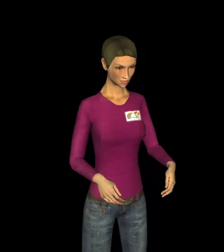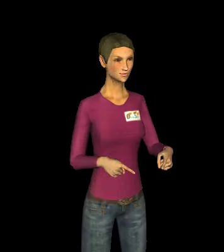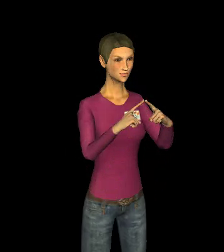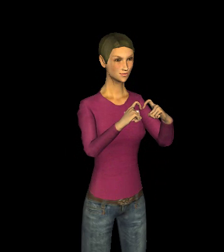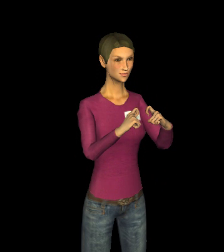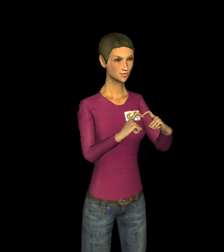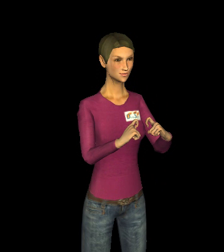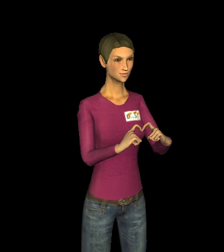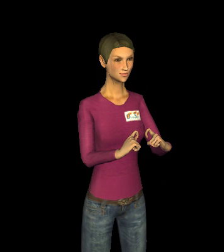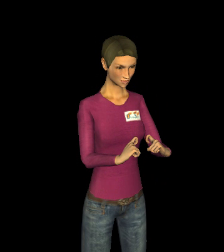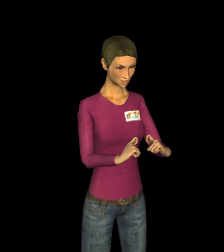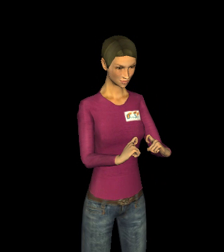أحسب